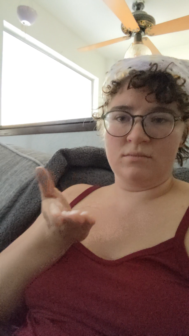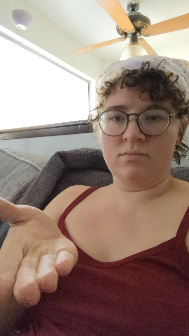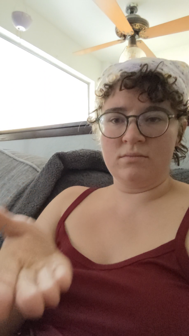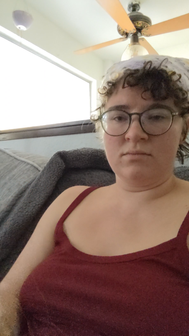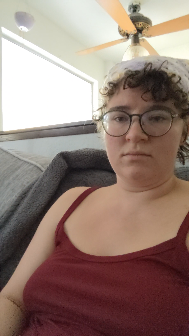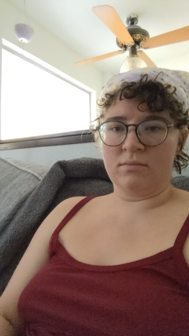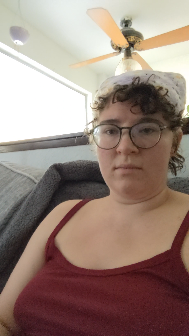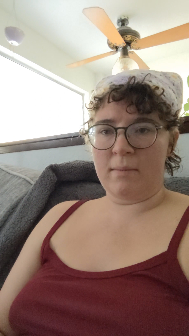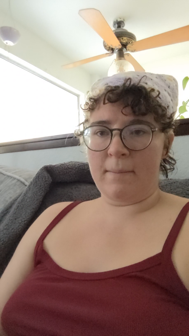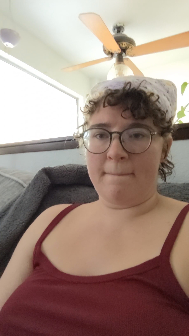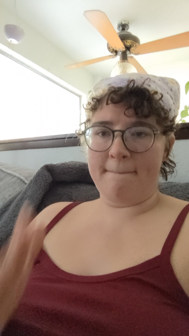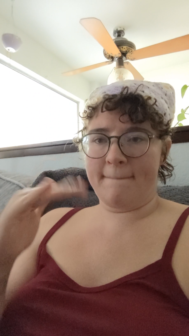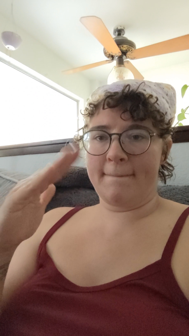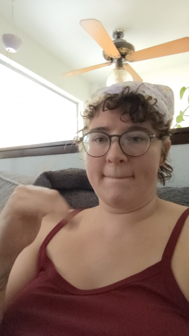downtown